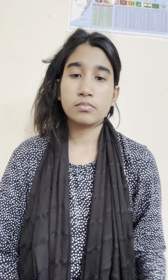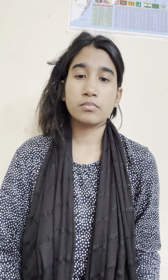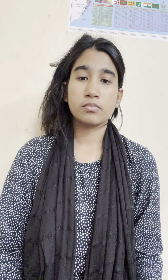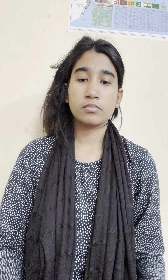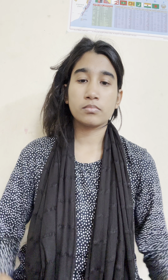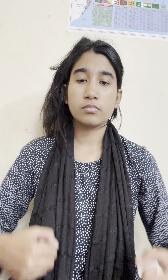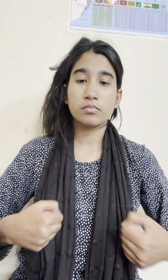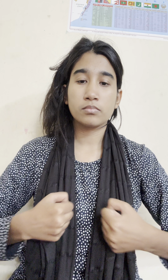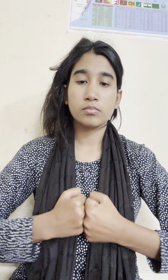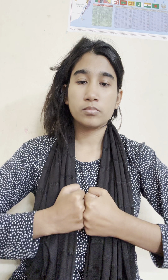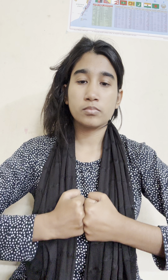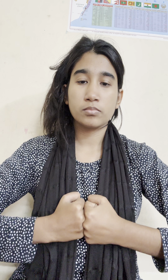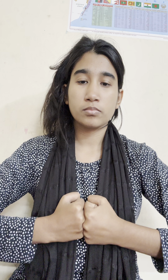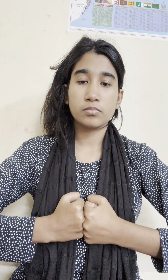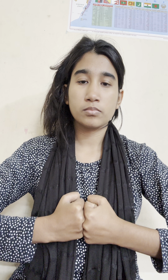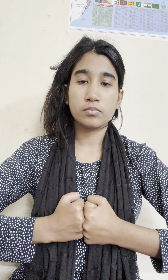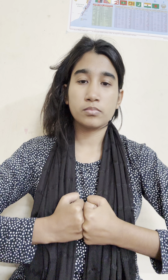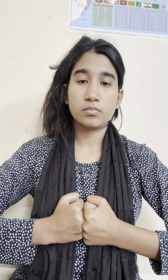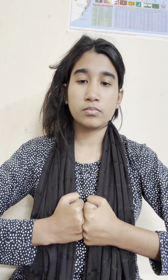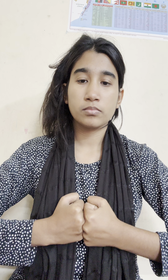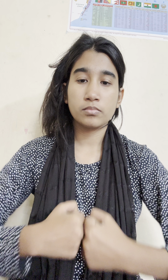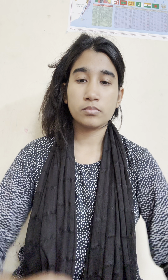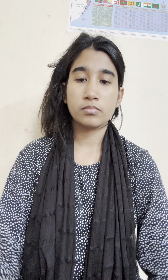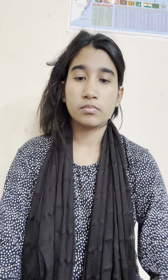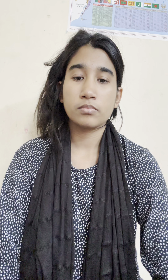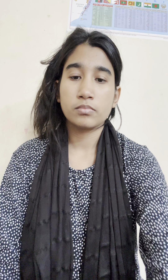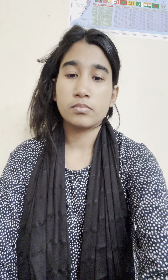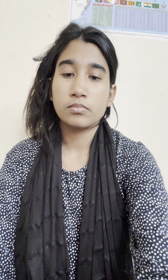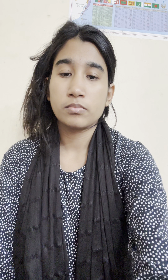যুদ্ধ